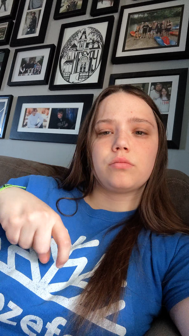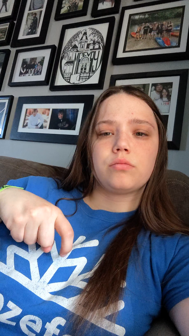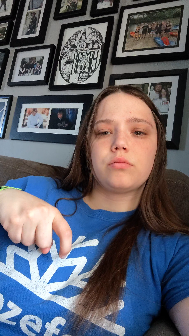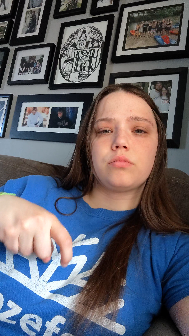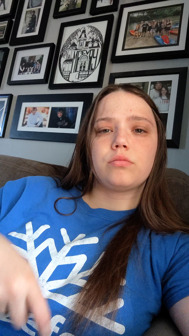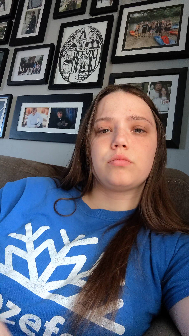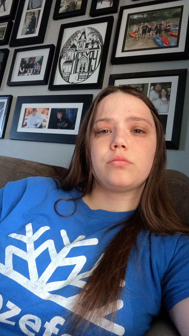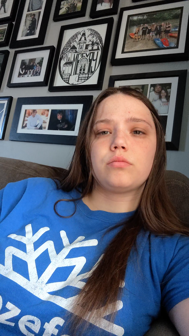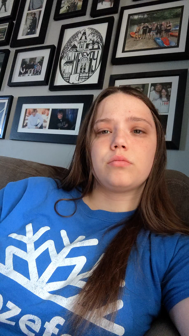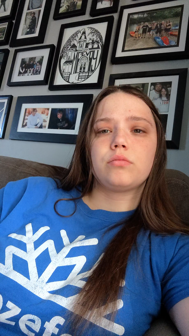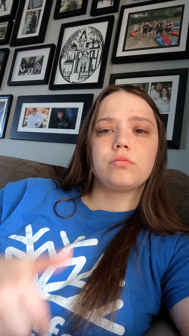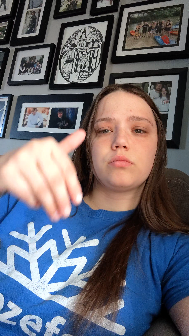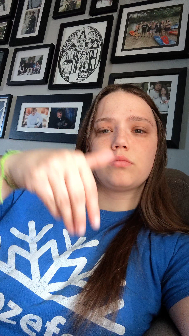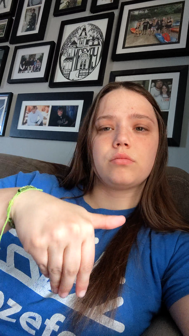night night